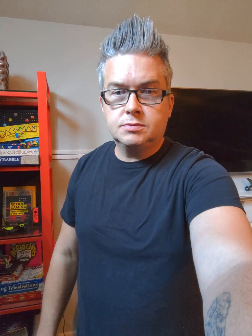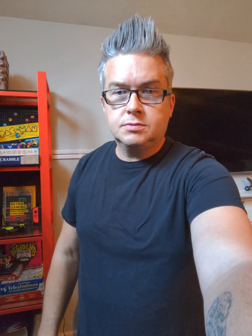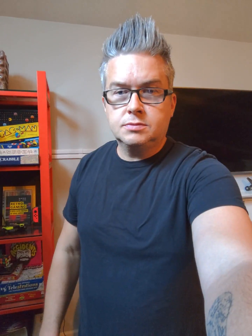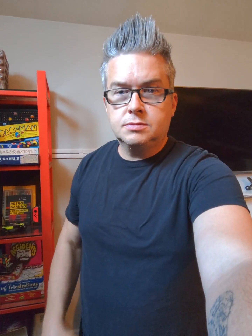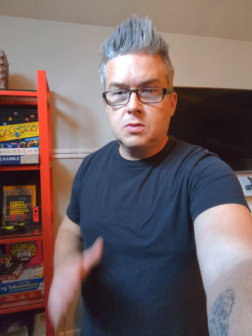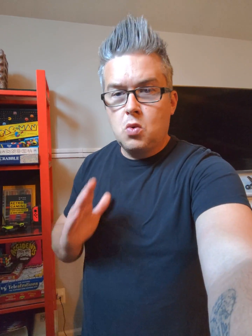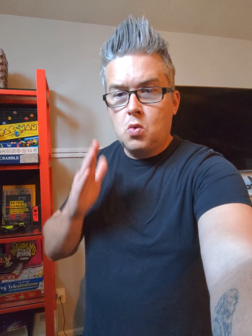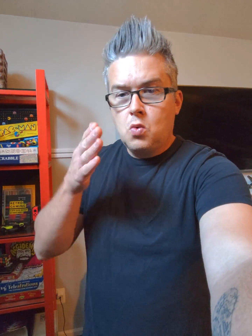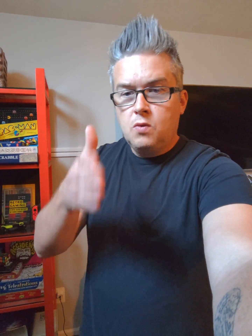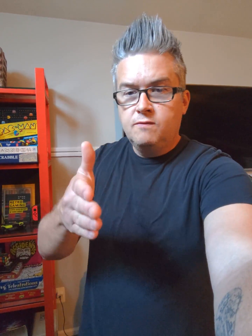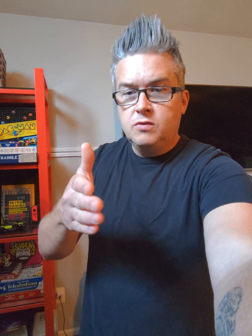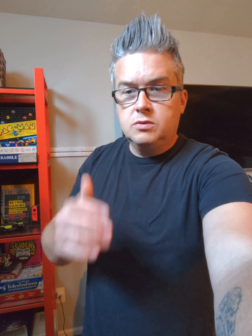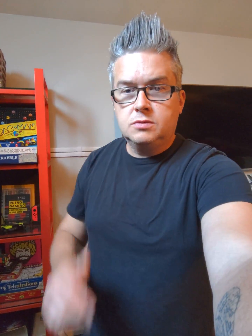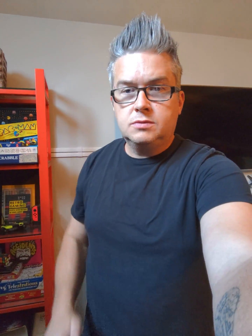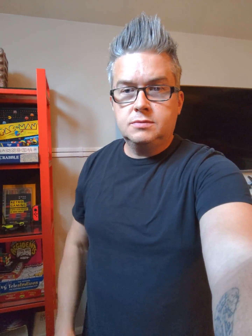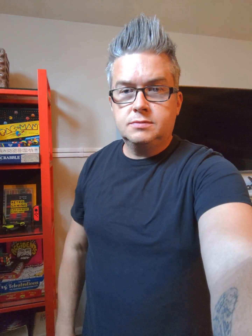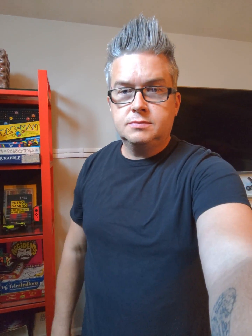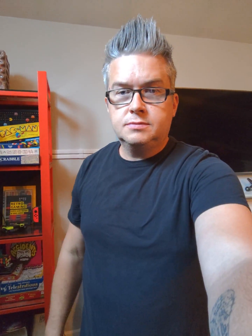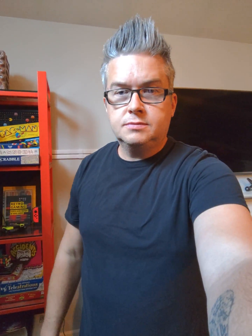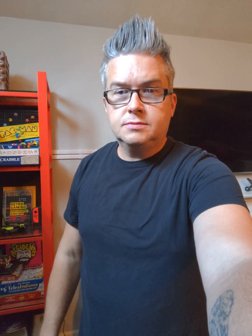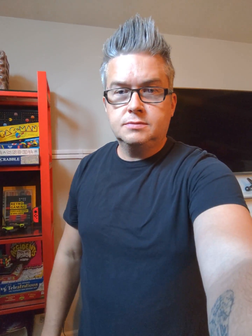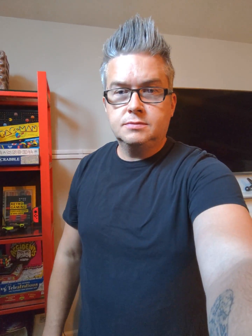over